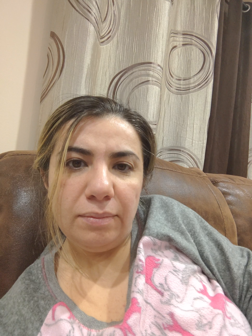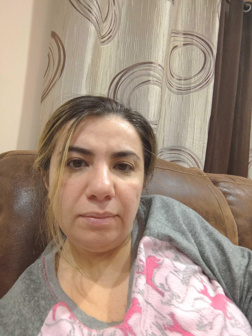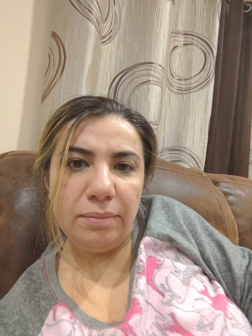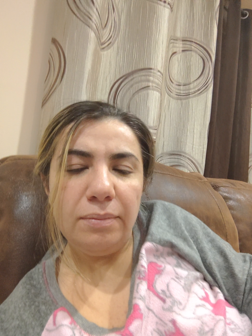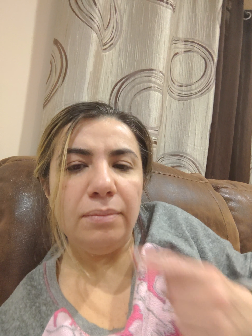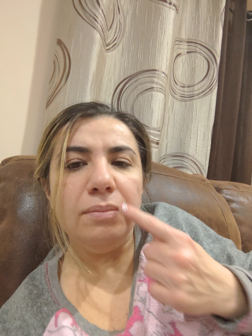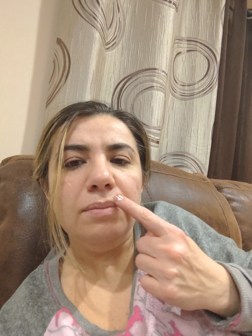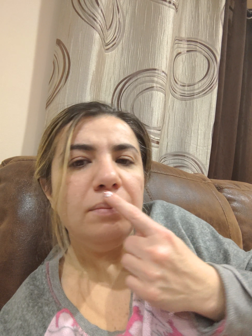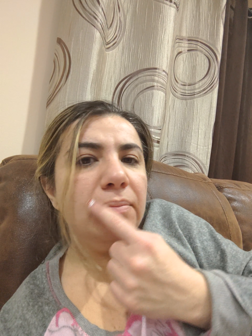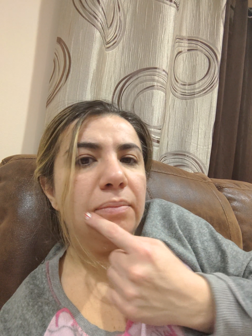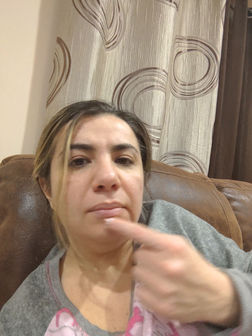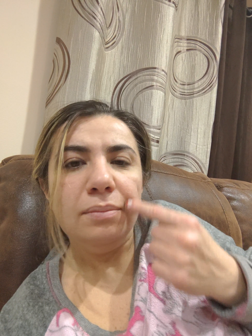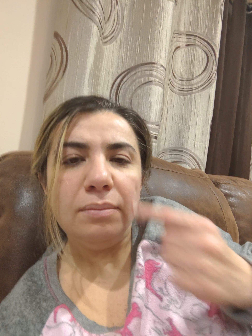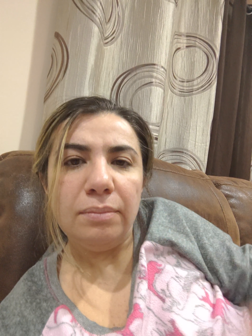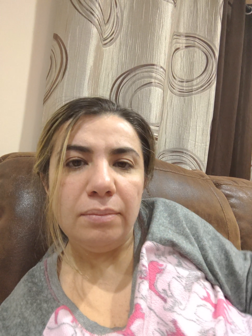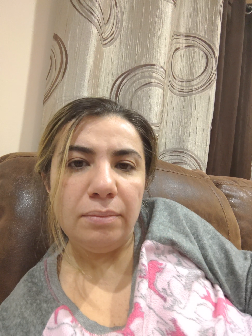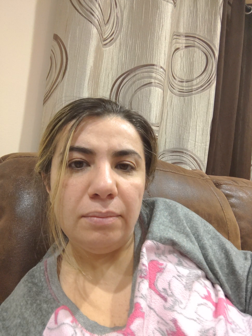lips